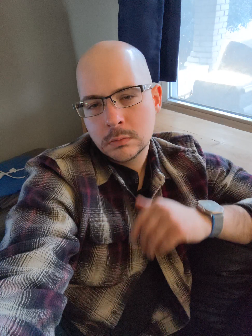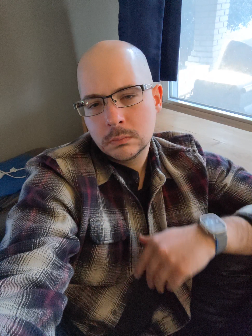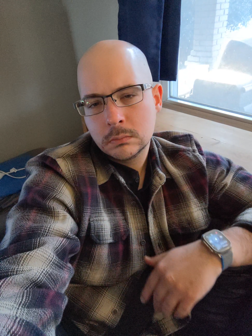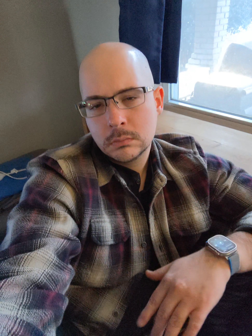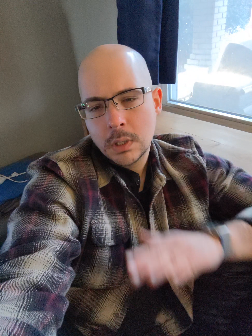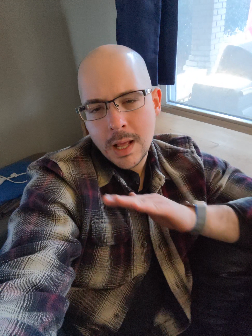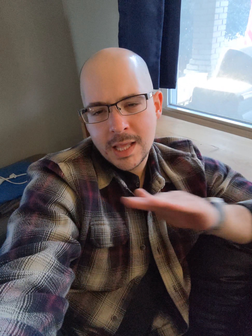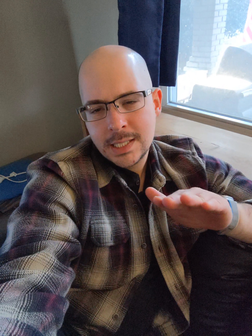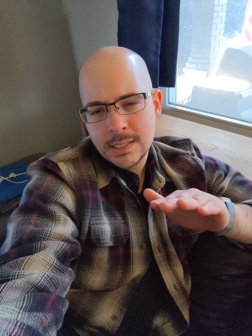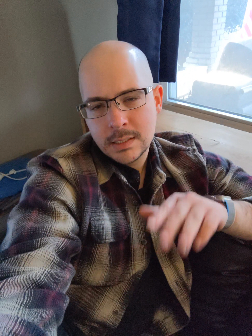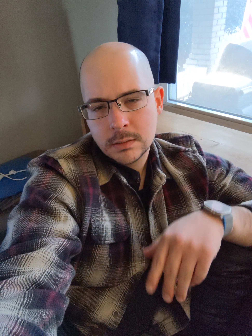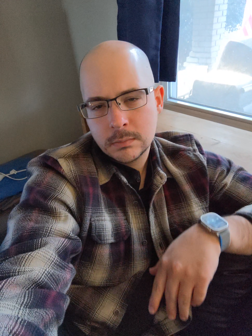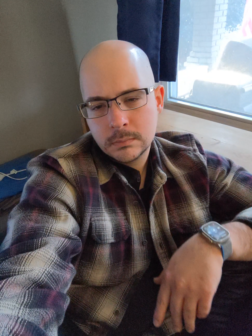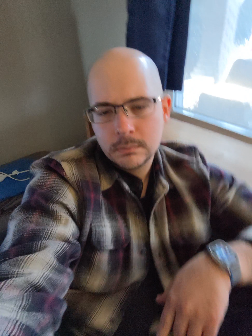clean